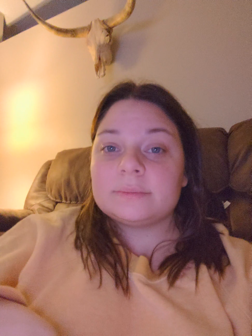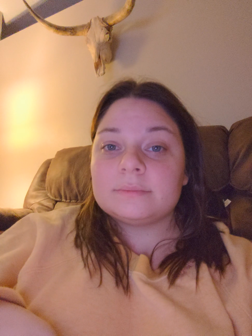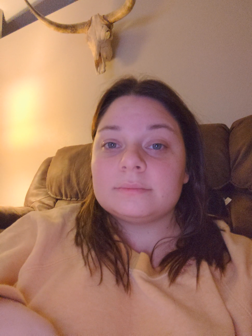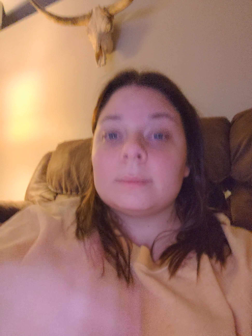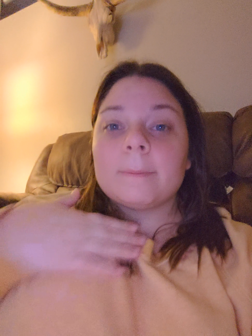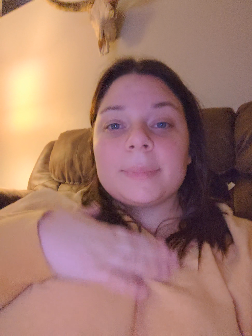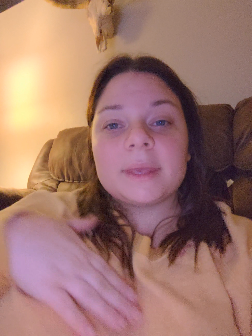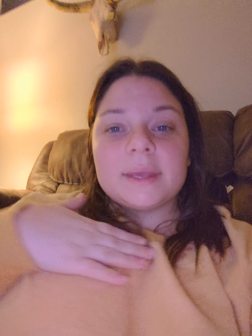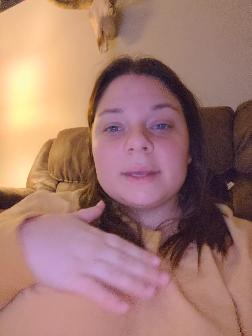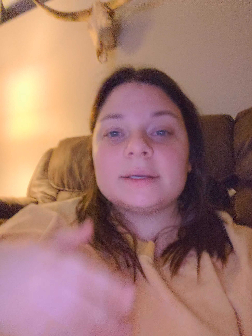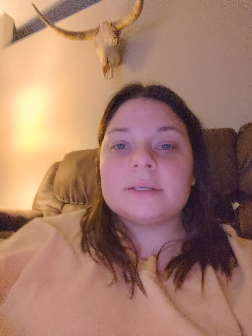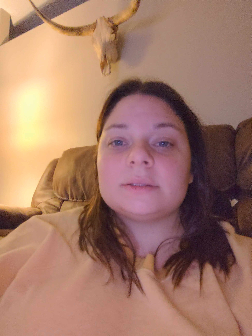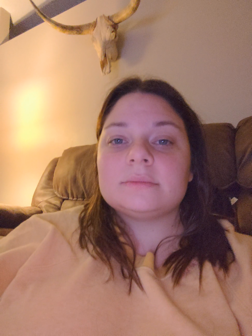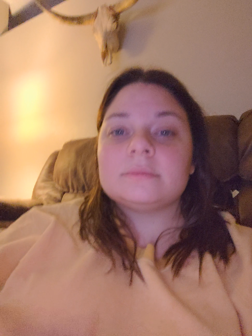please